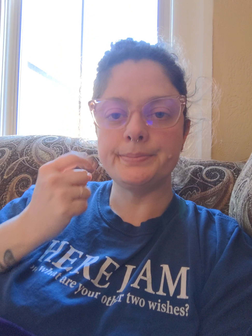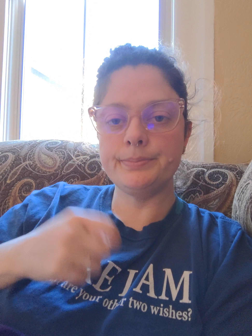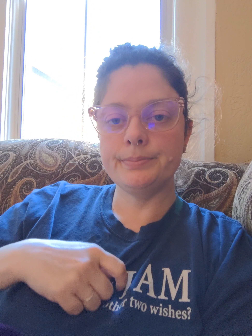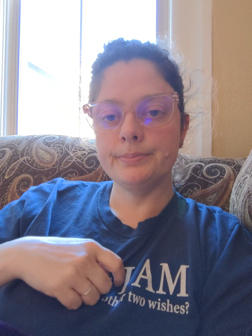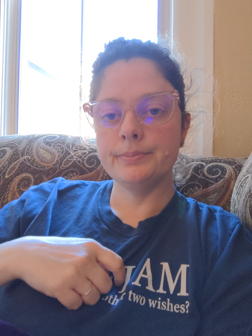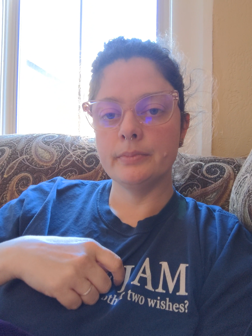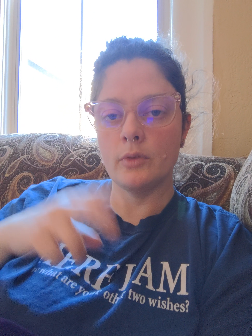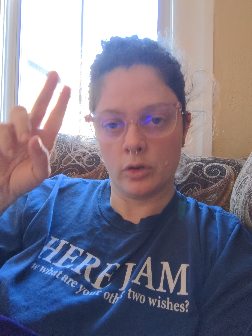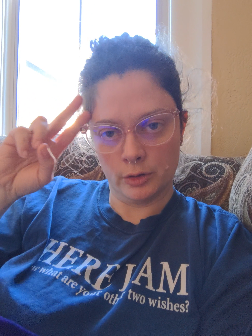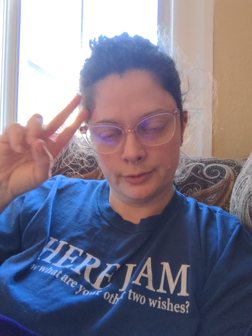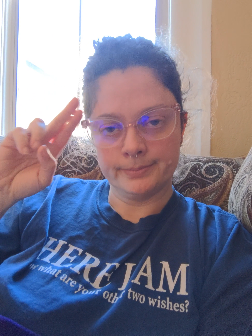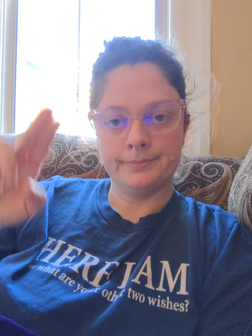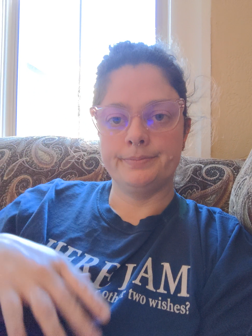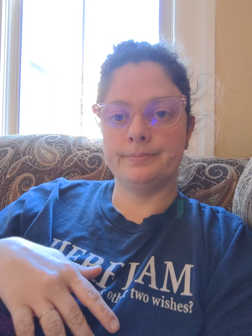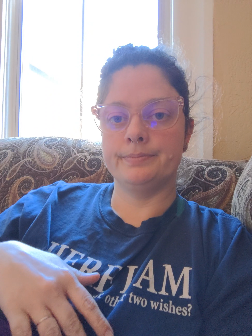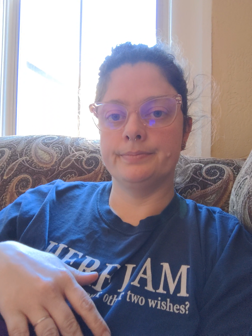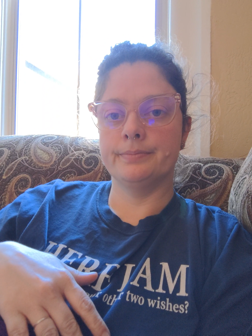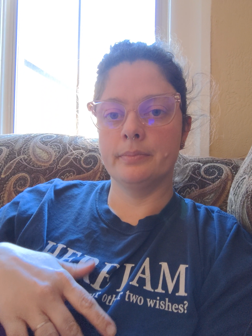uncle